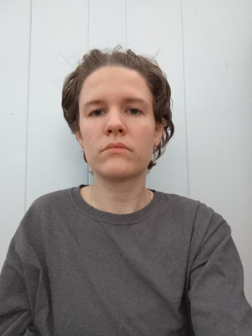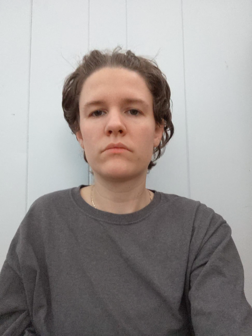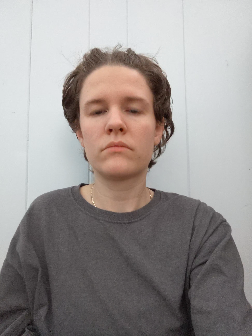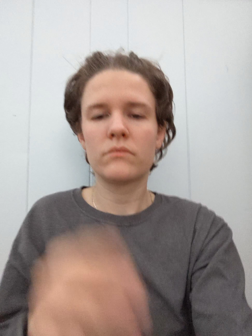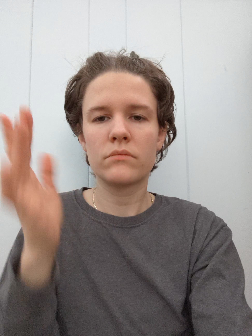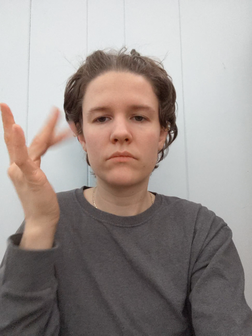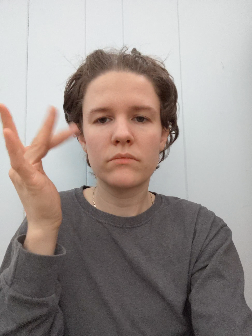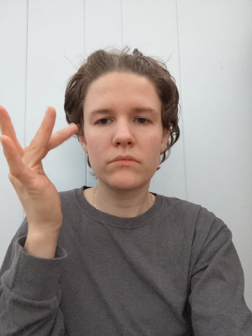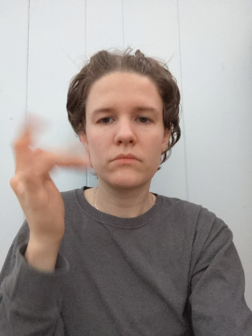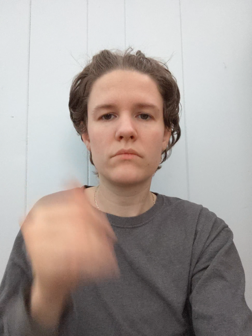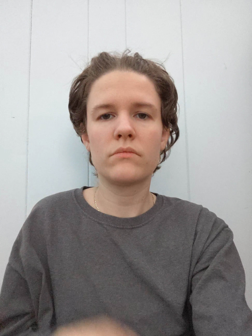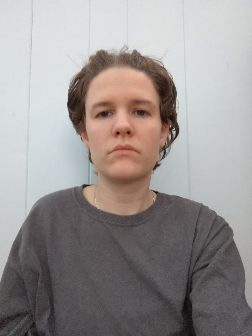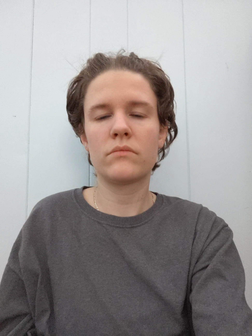why